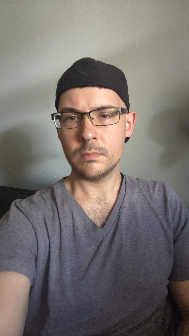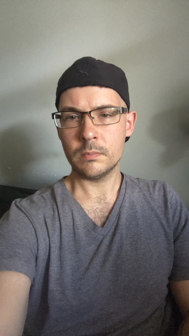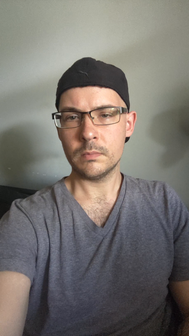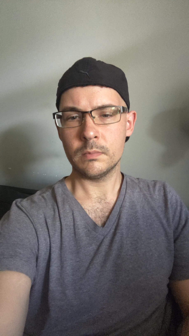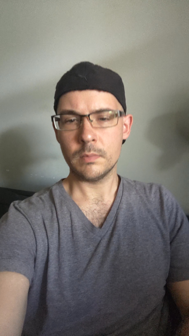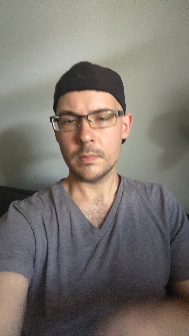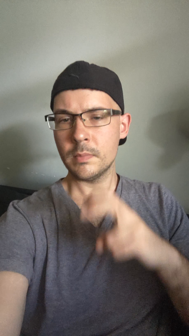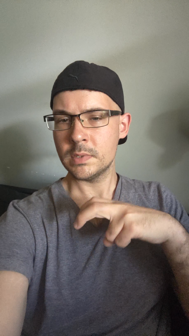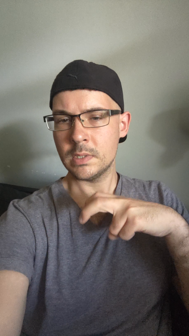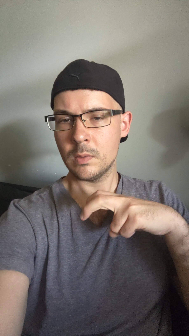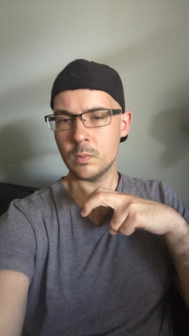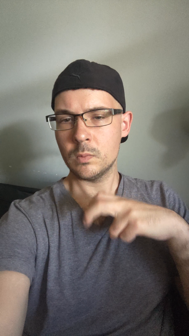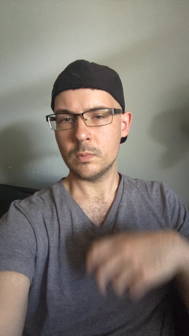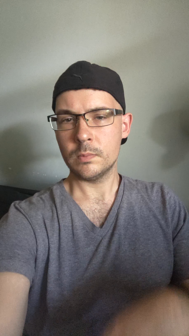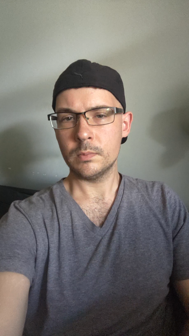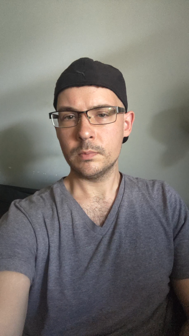potato